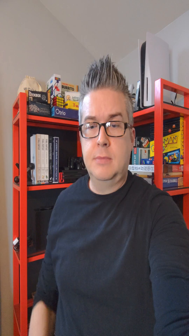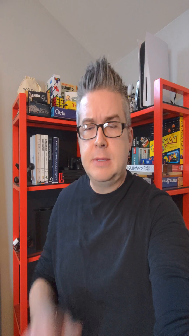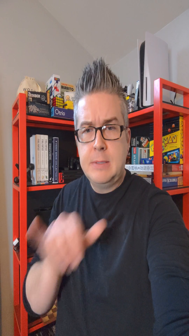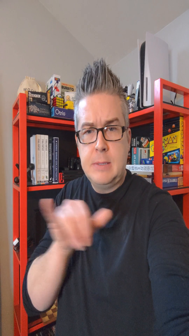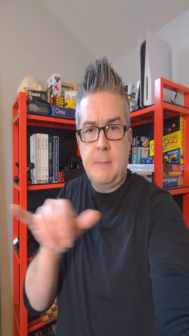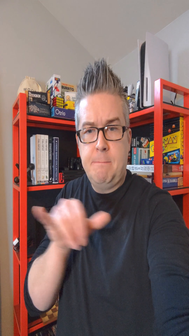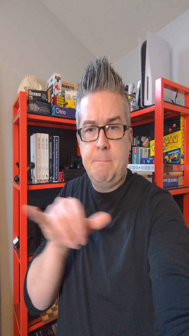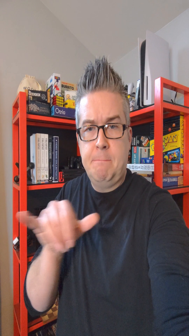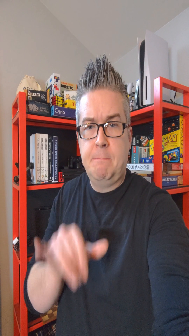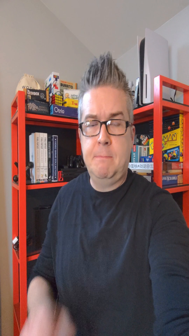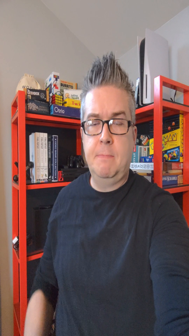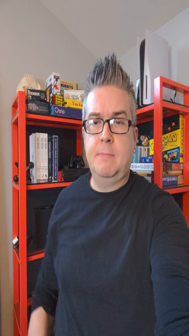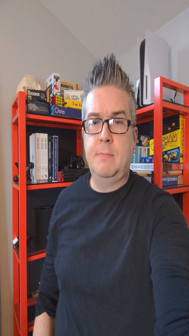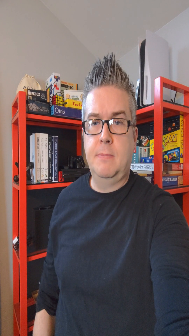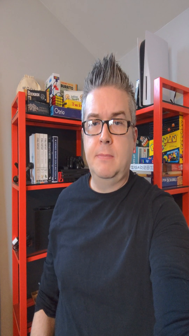same